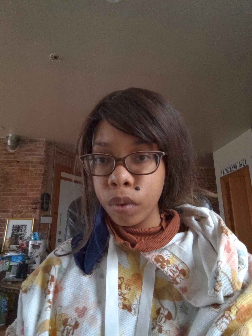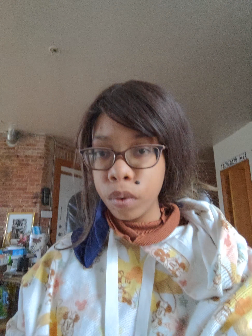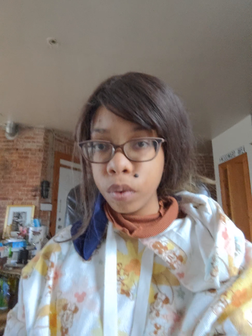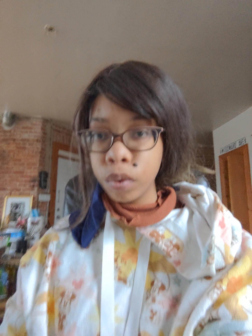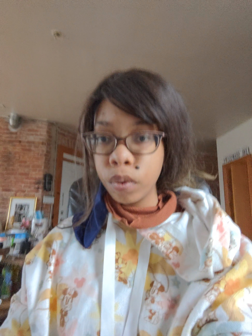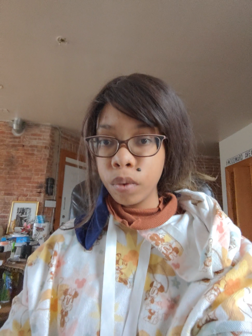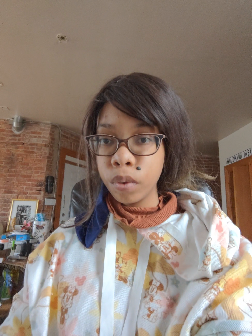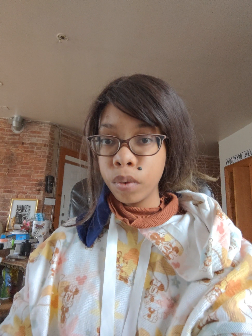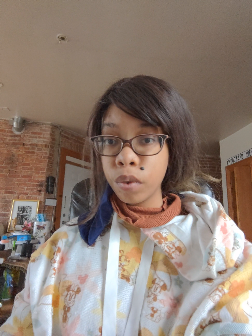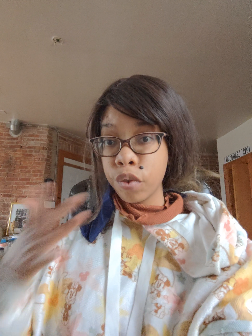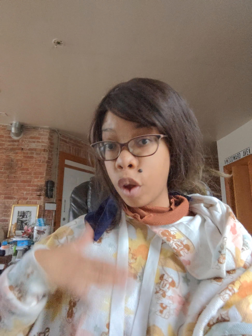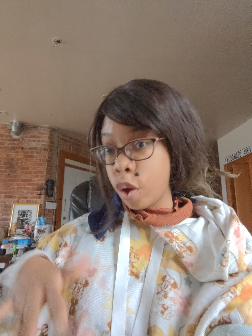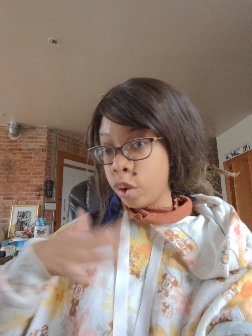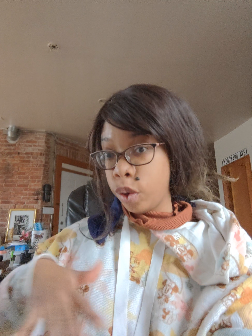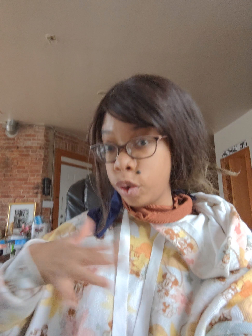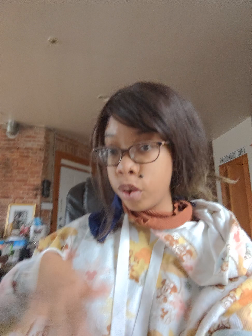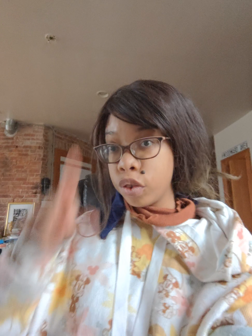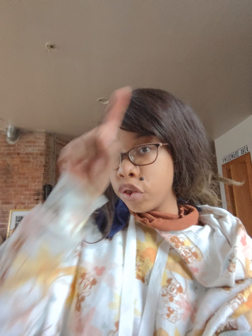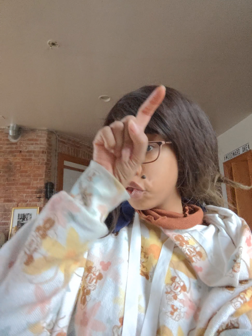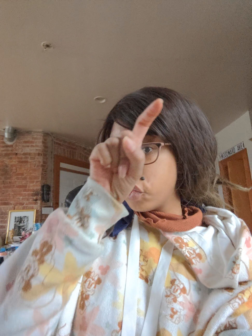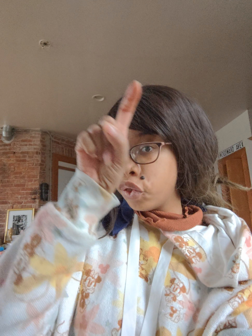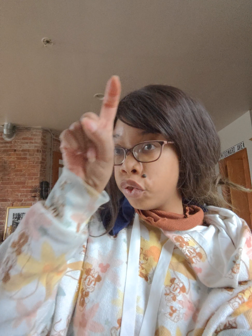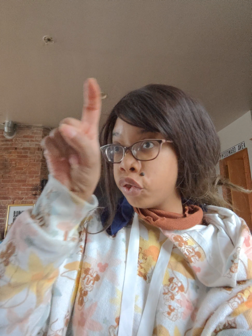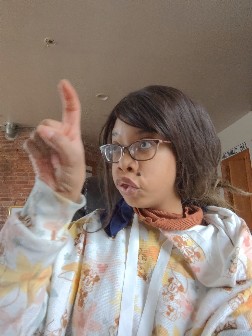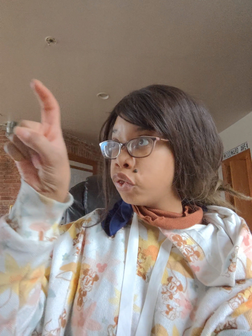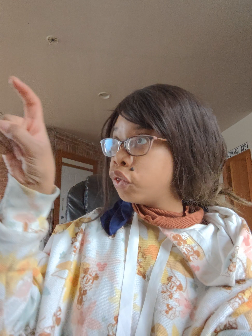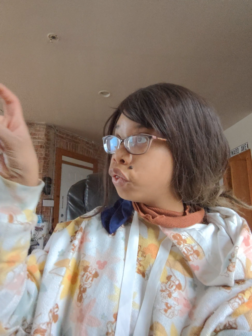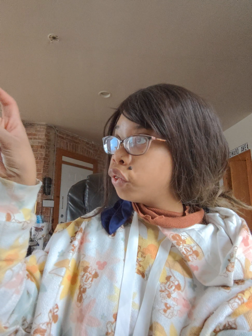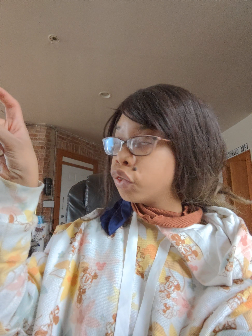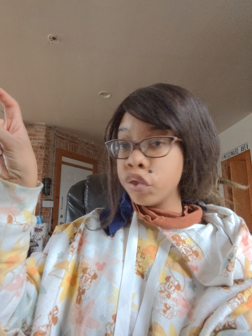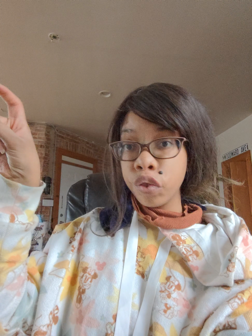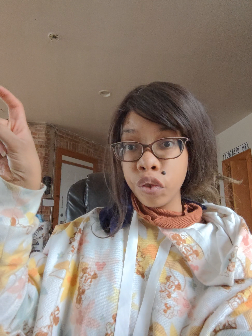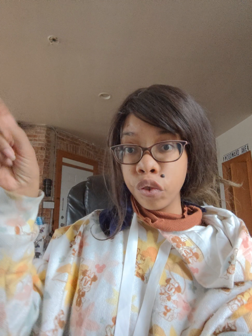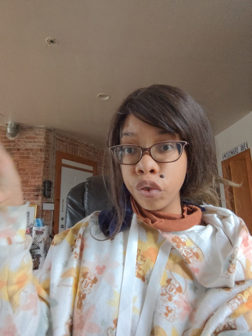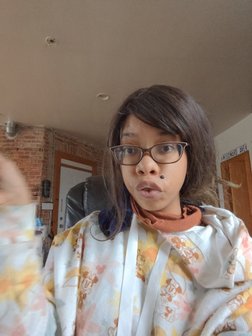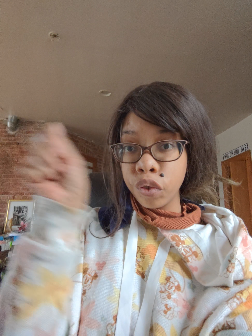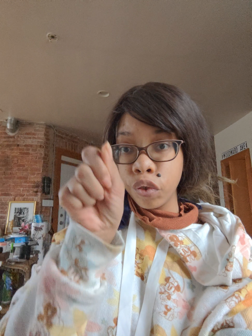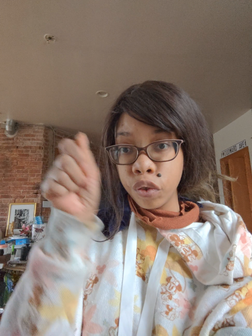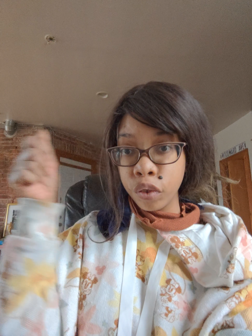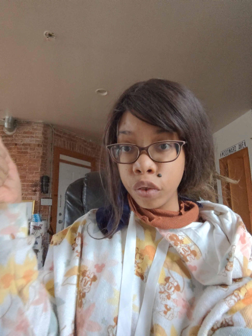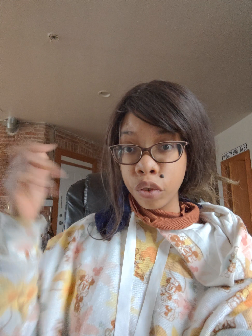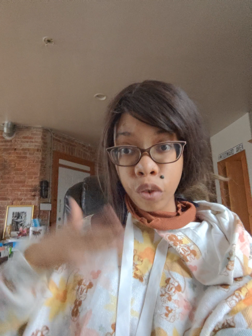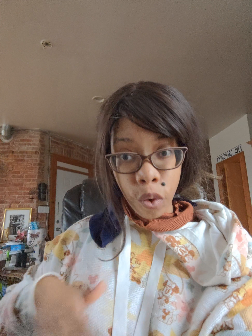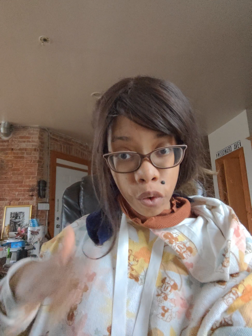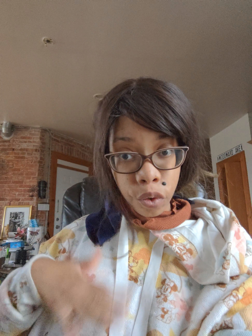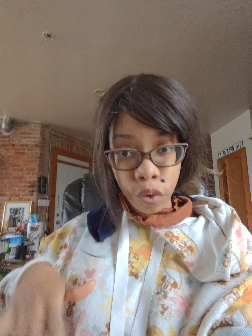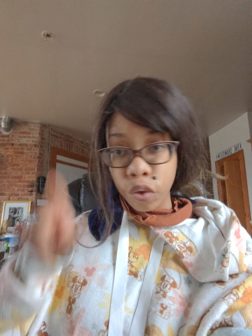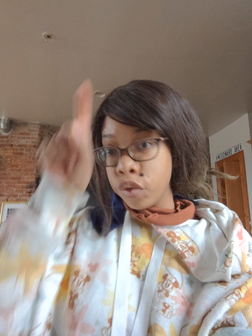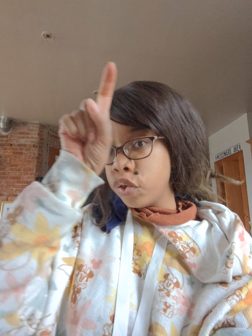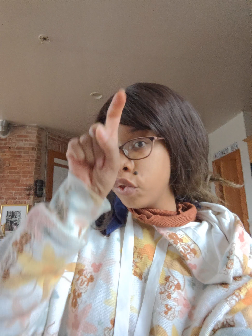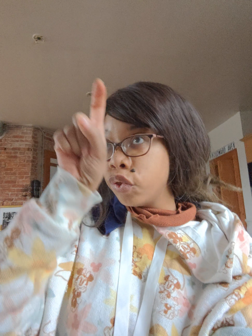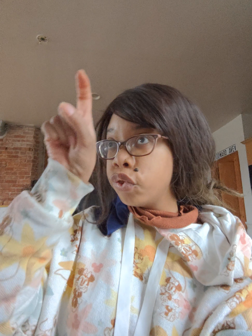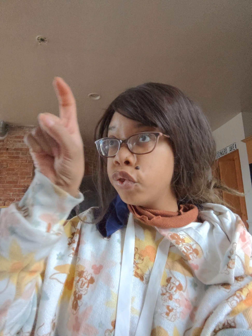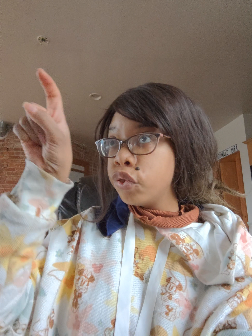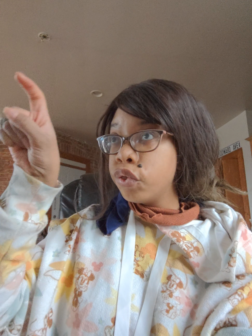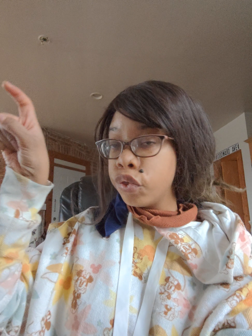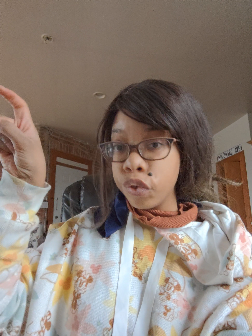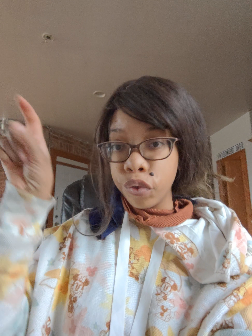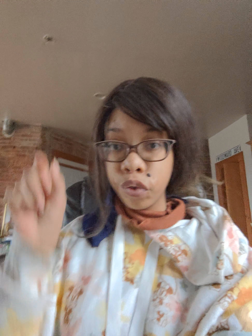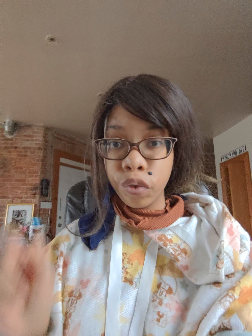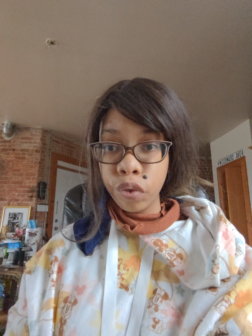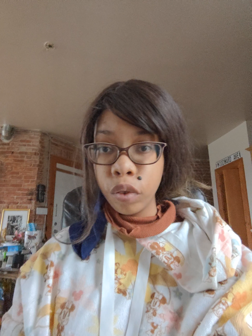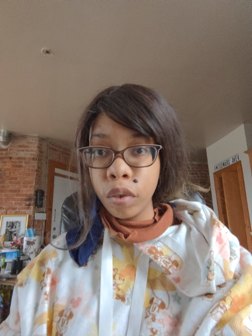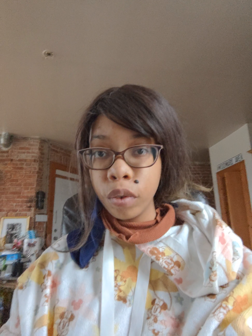closet